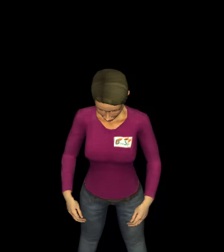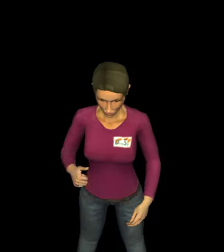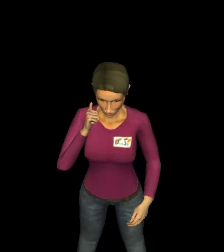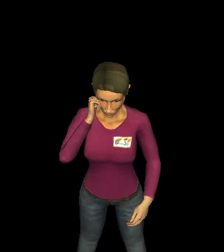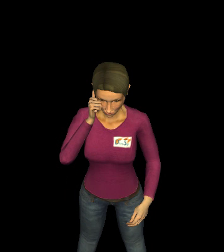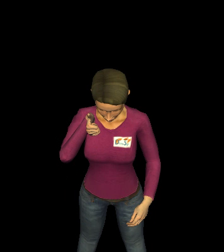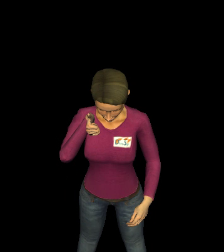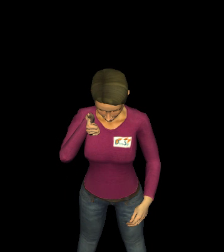غدا